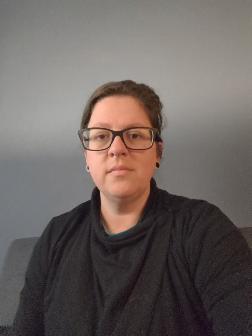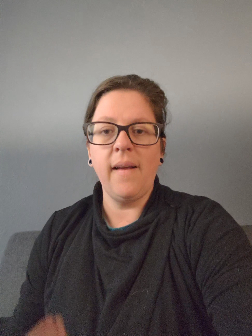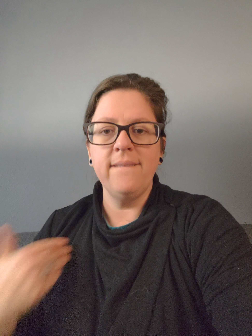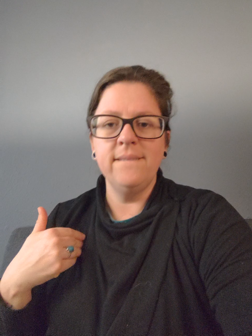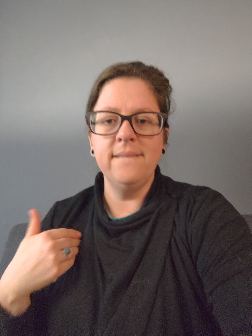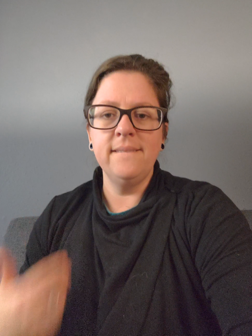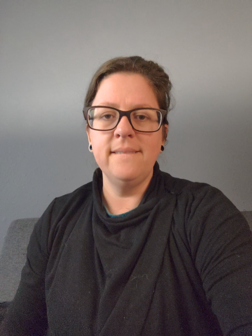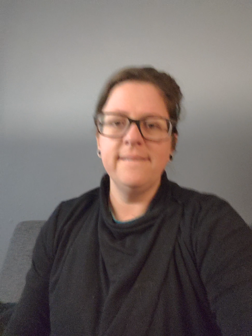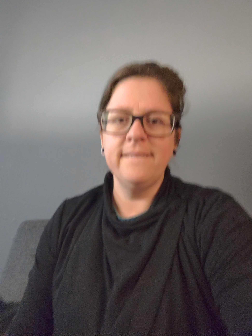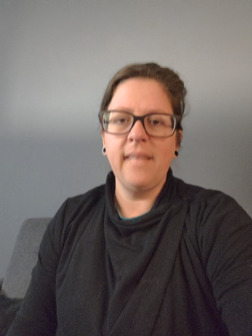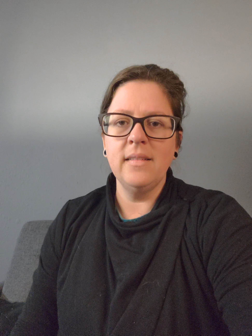have